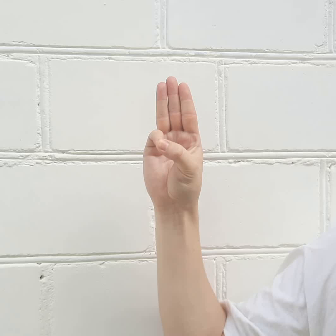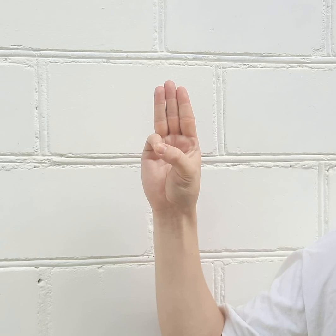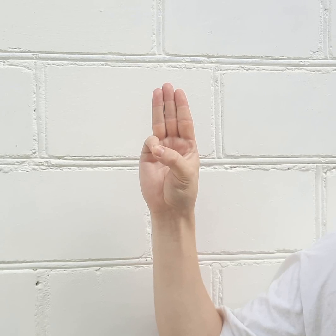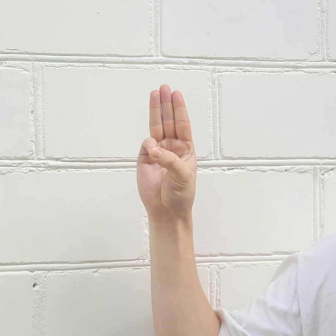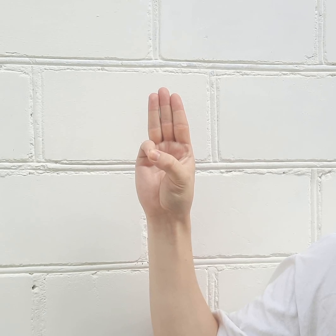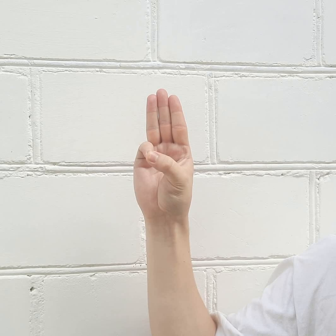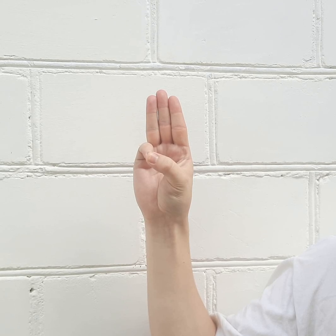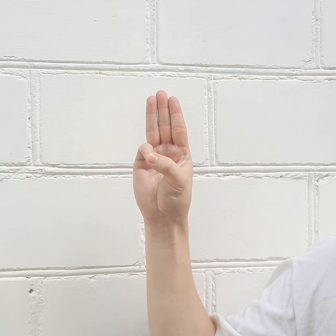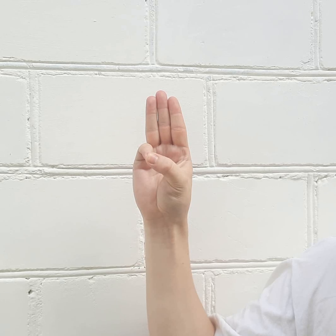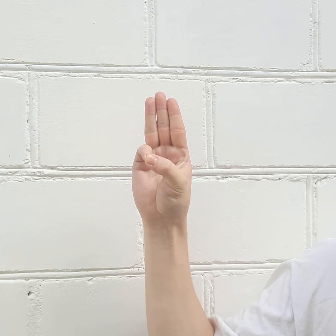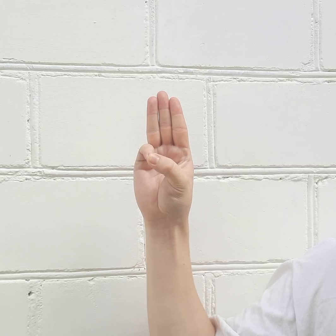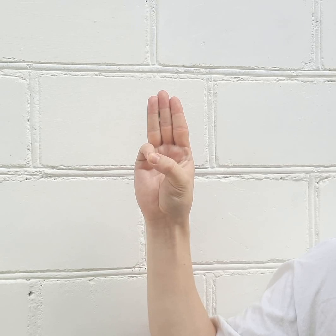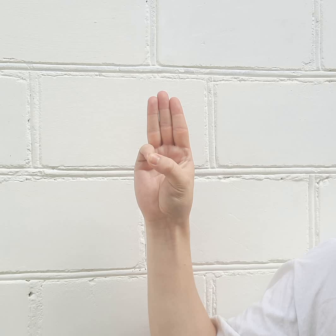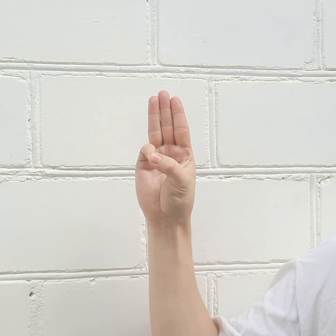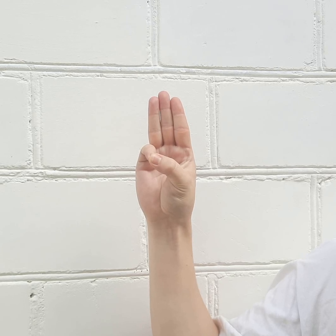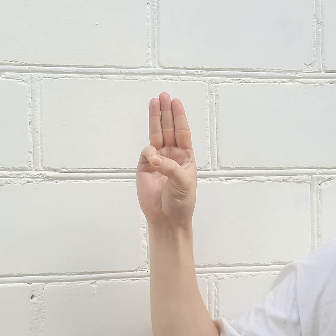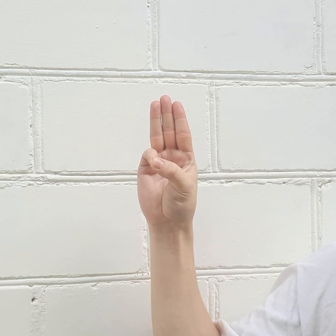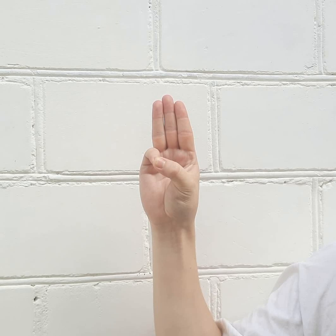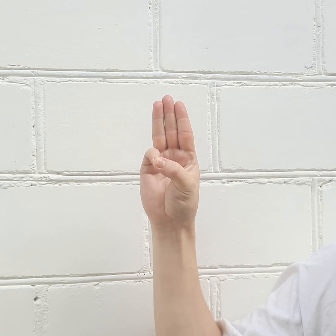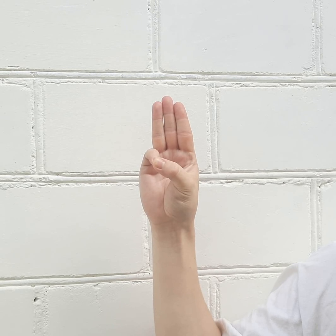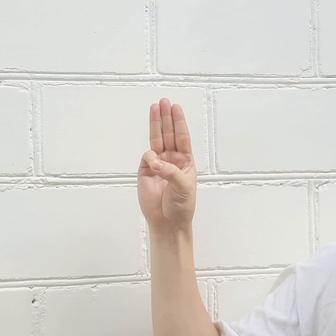Ш